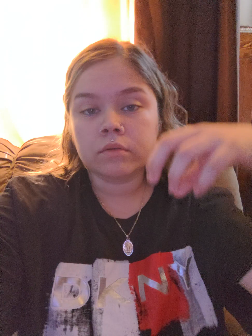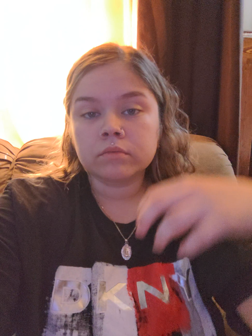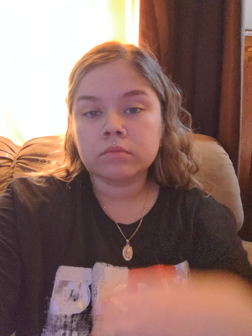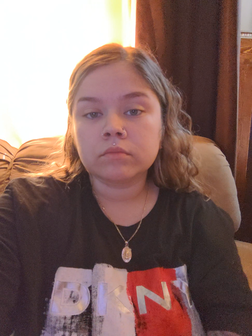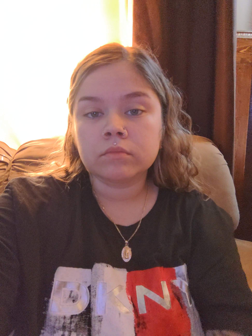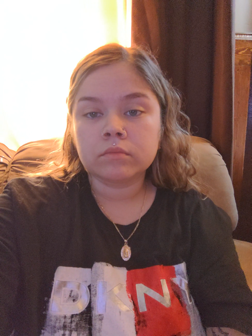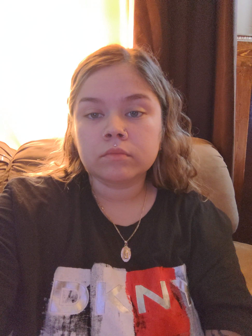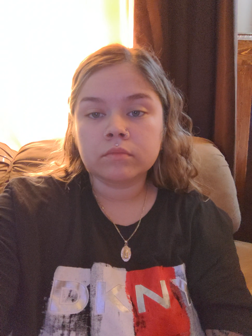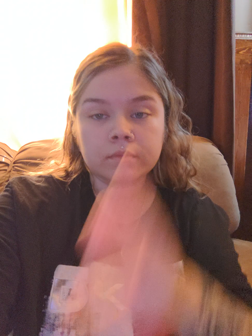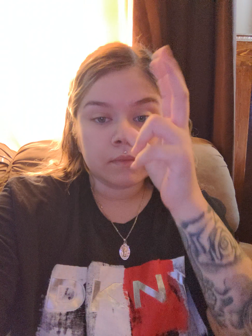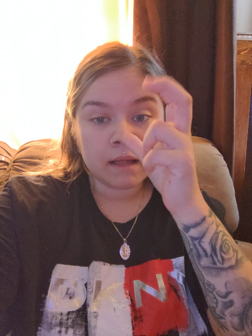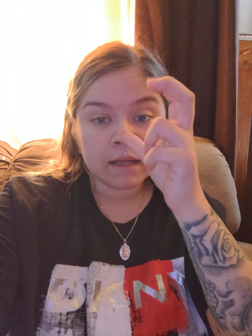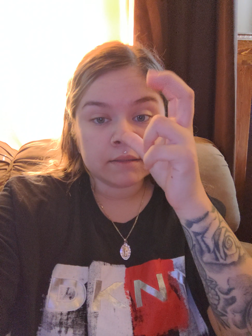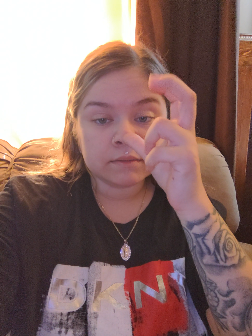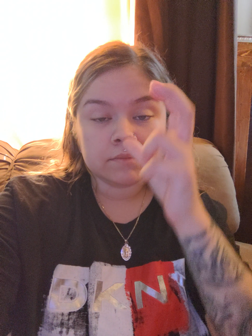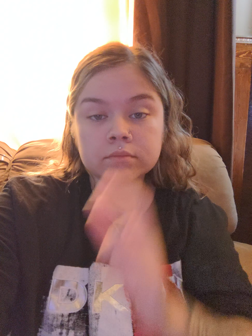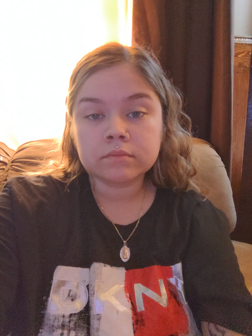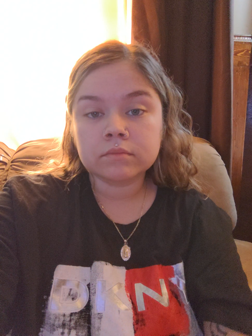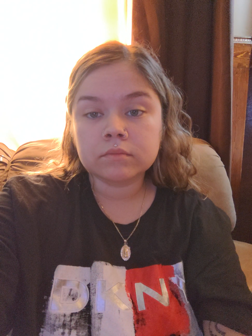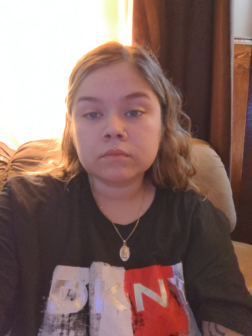ant